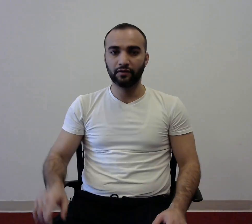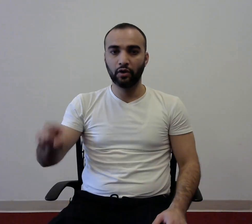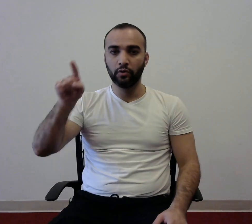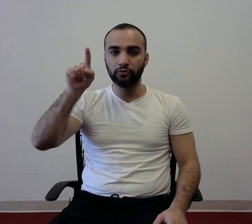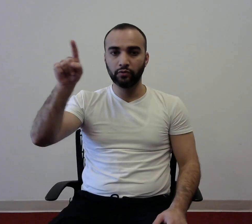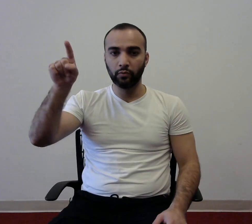onun